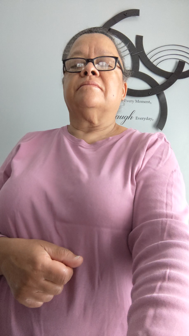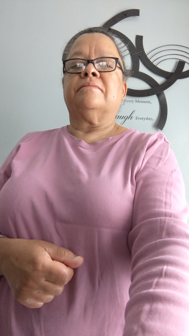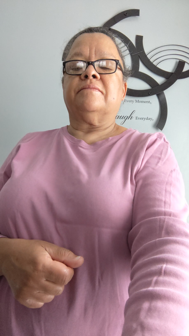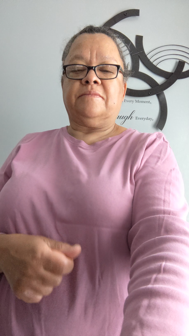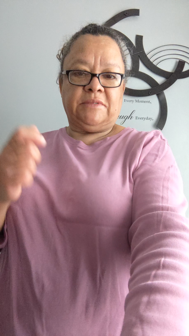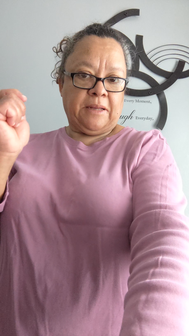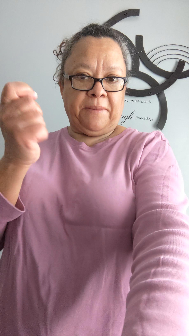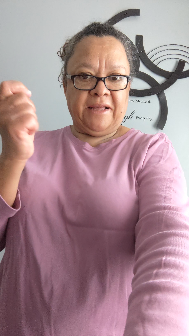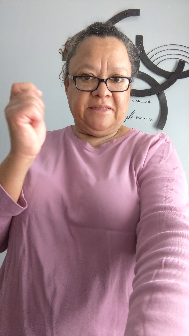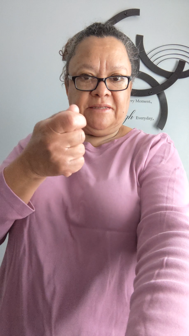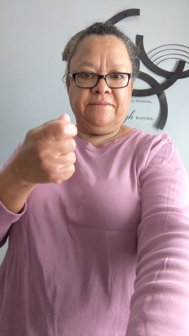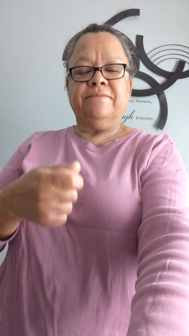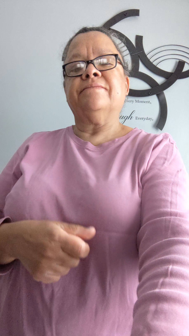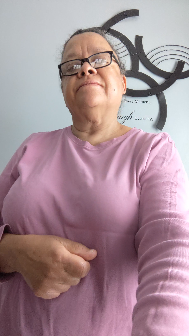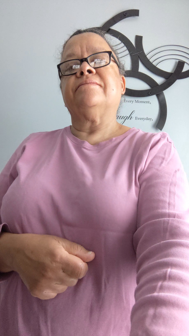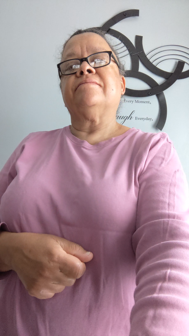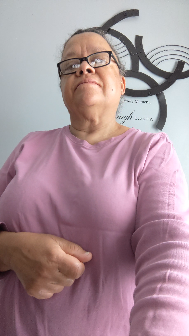bat